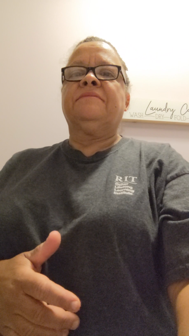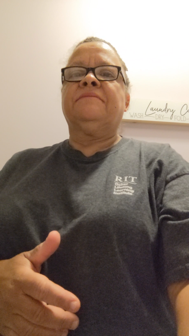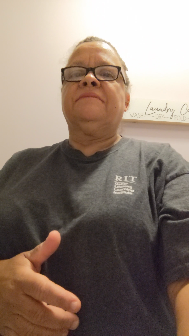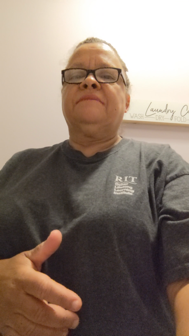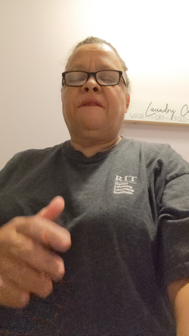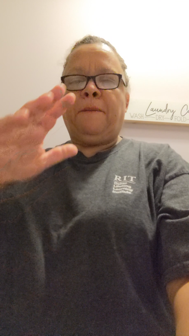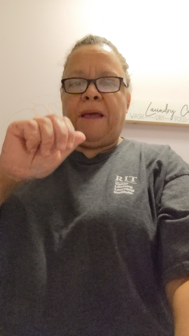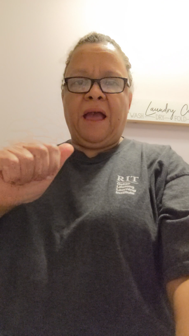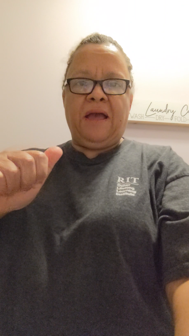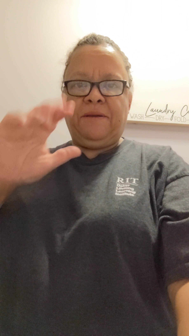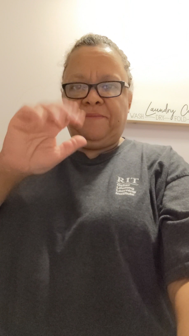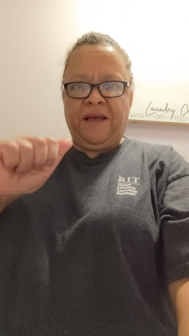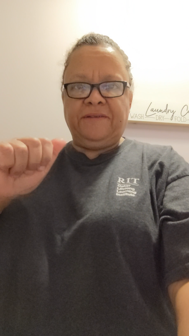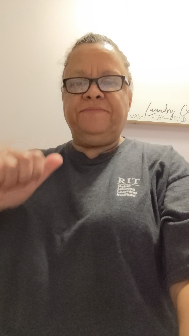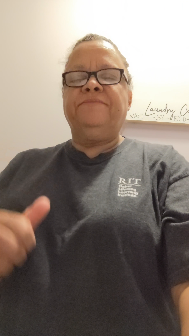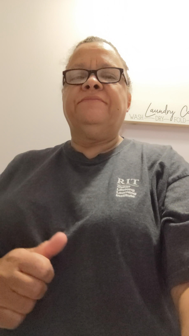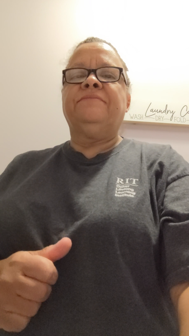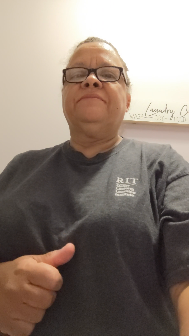baa baa